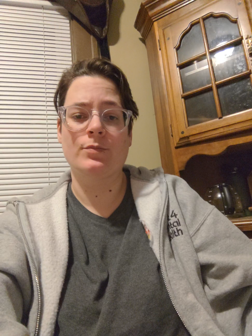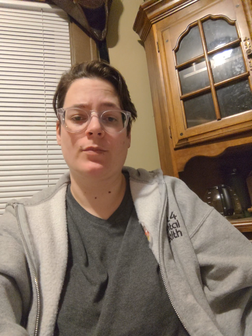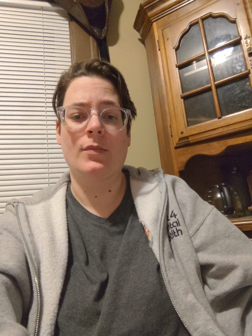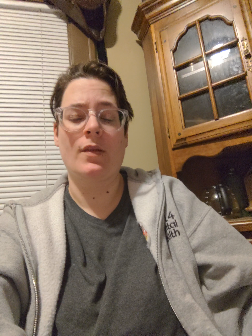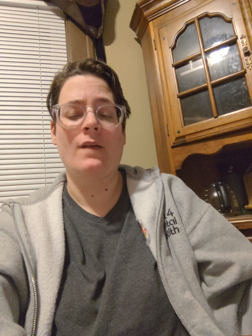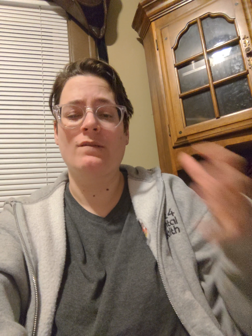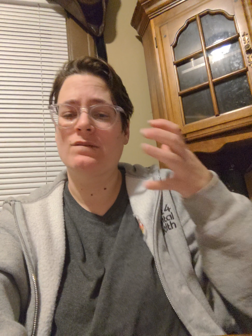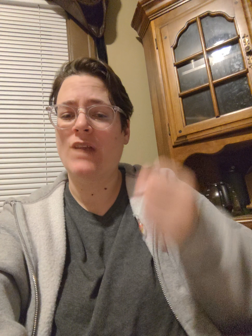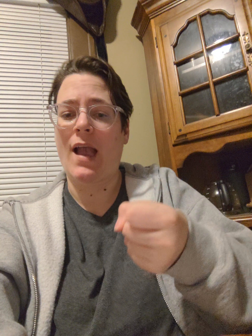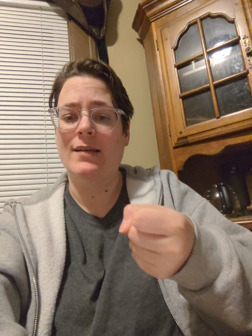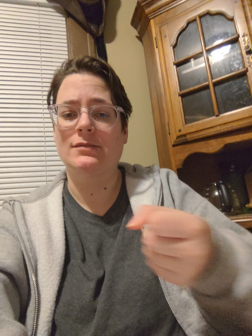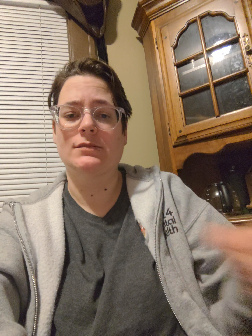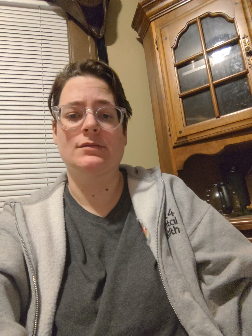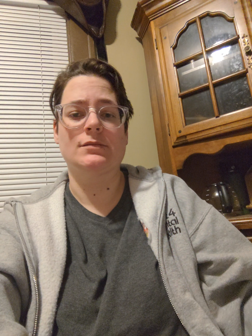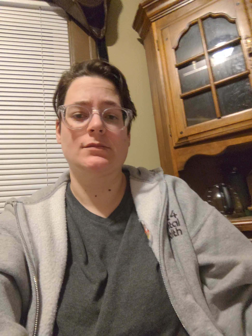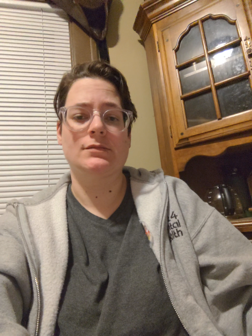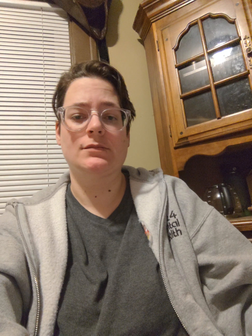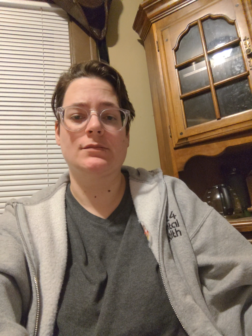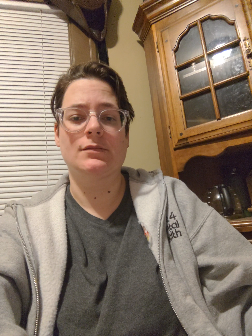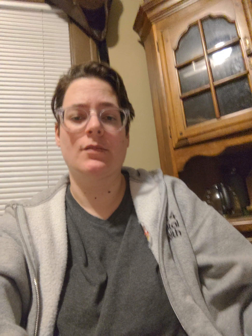fast